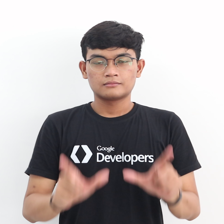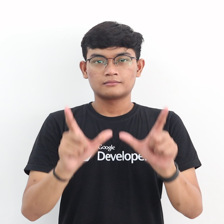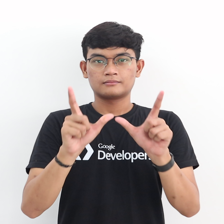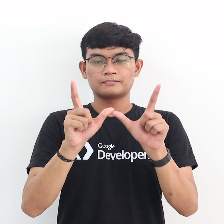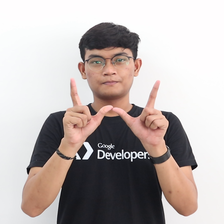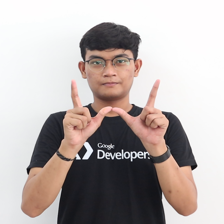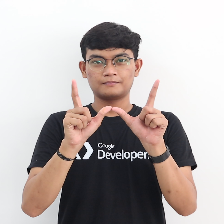W